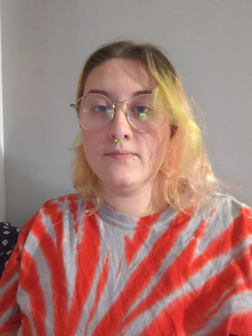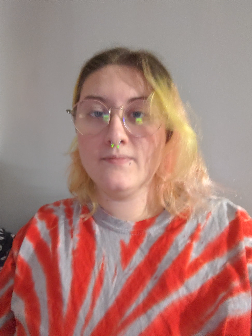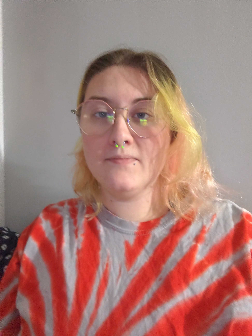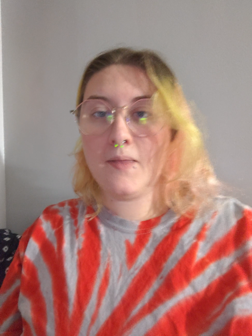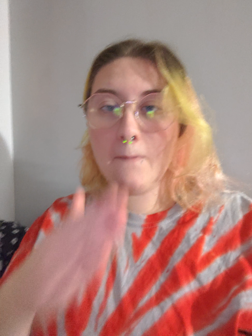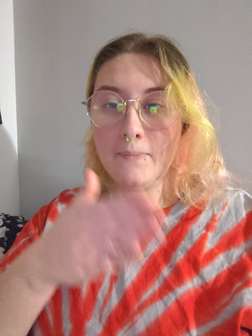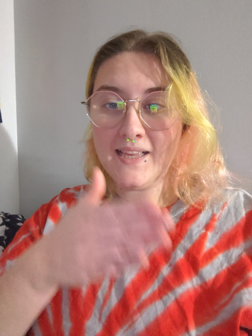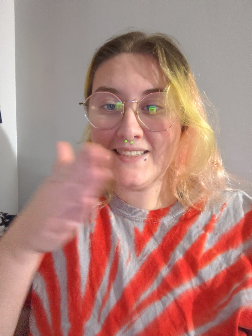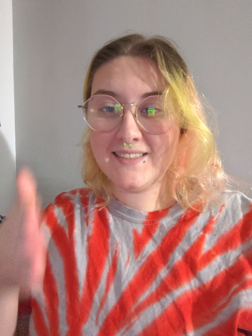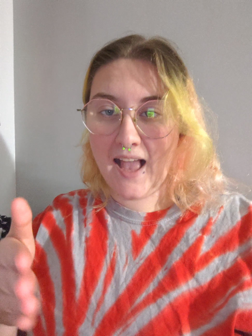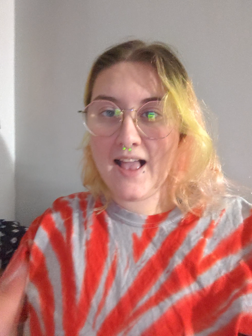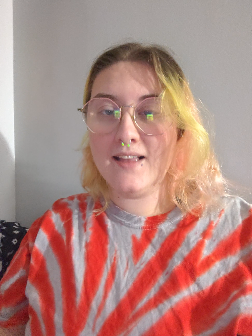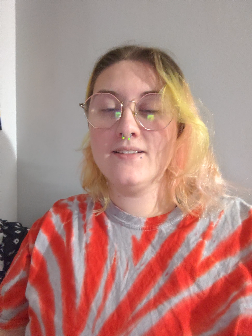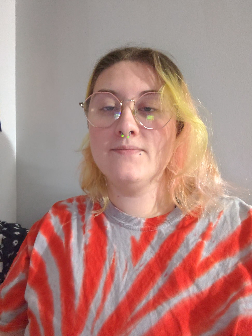beside